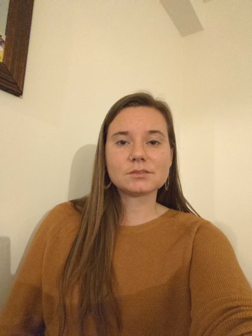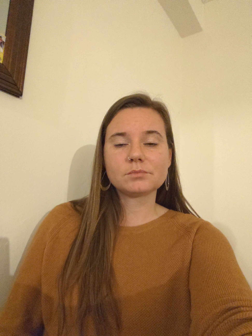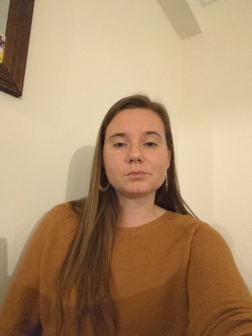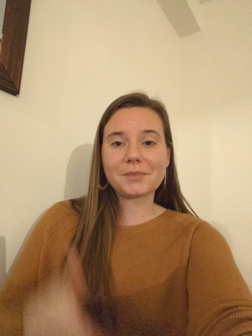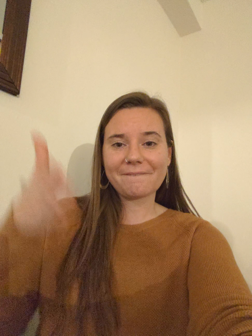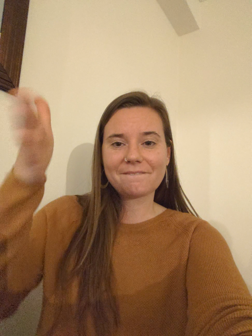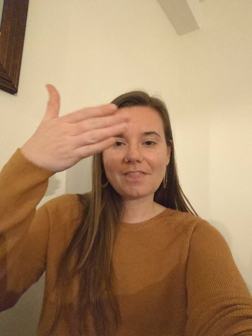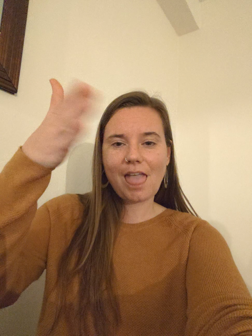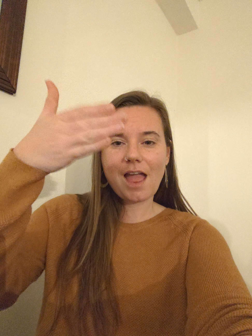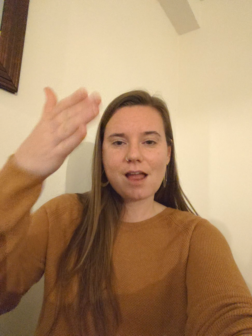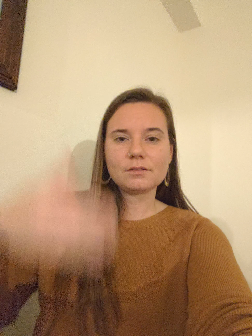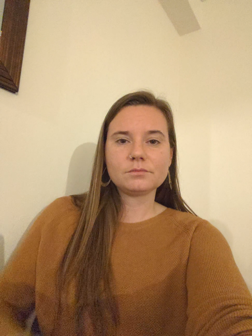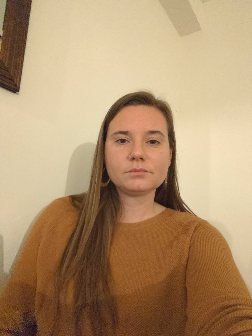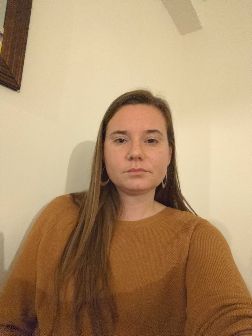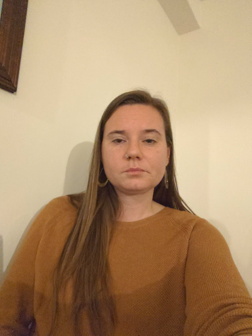flag